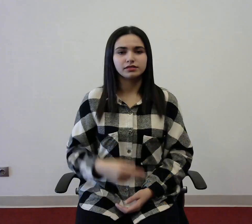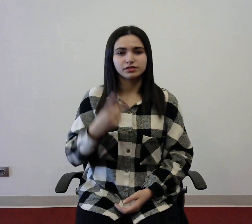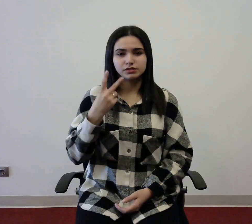ıkı